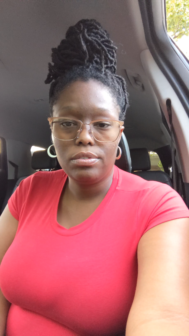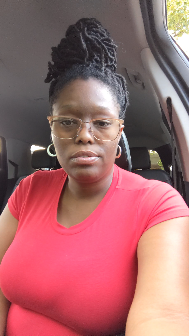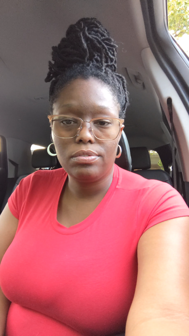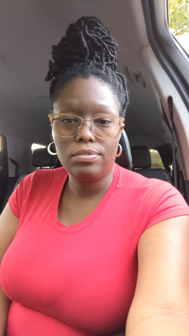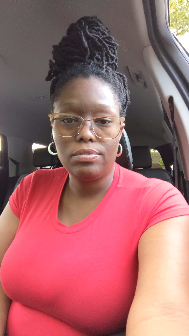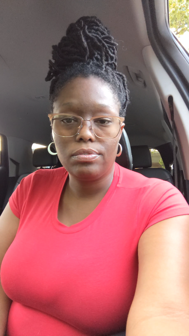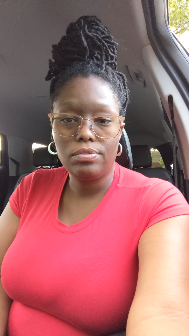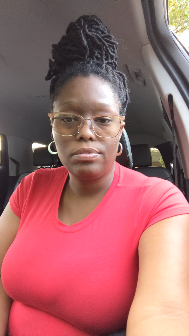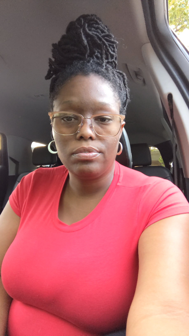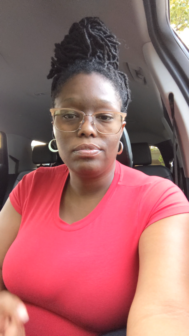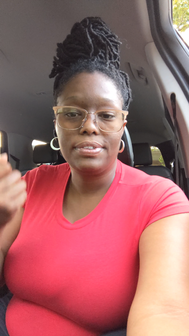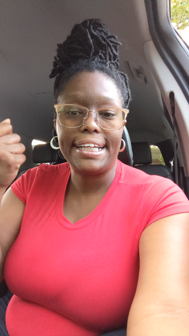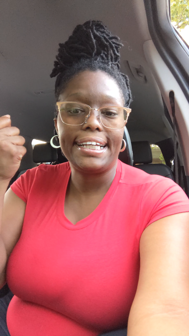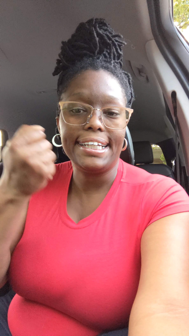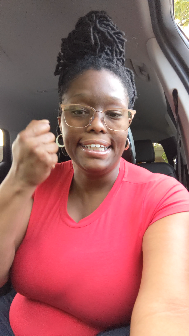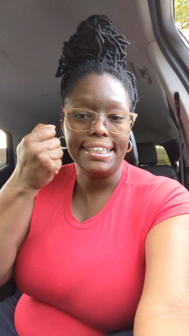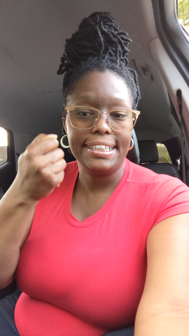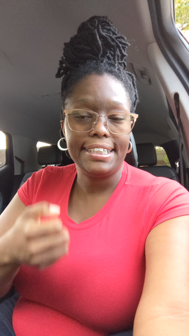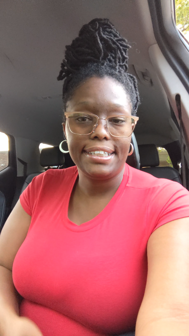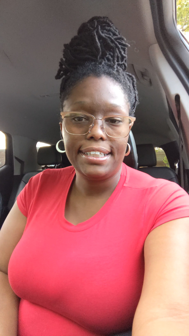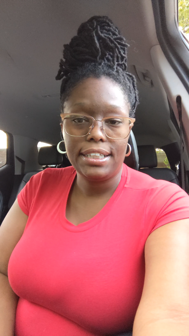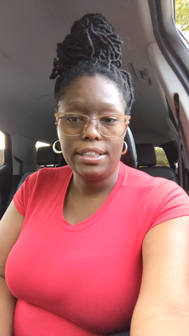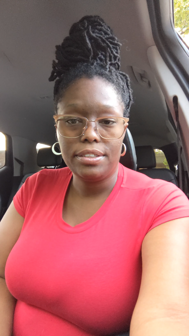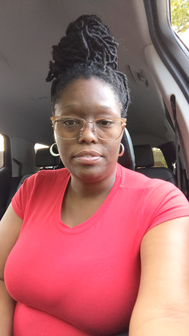hit